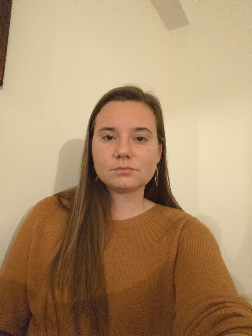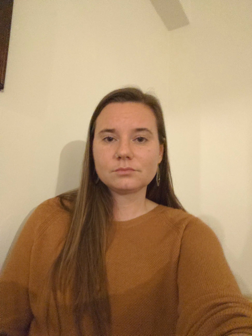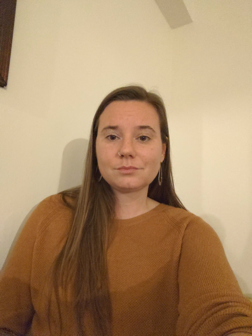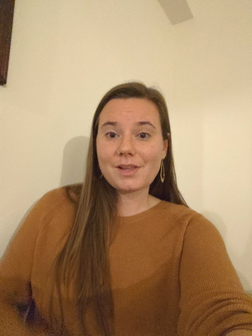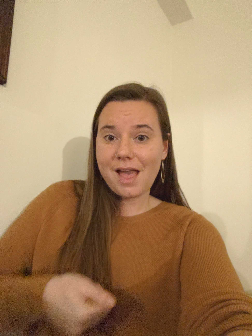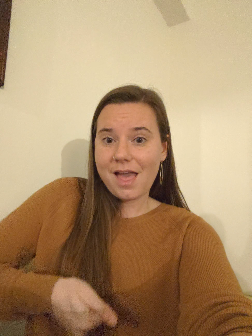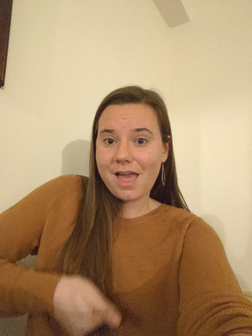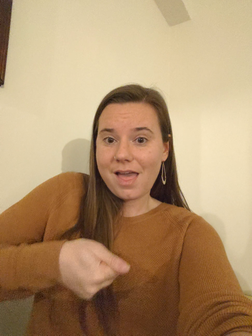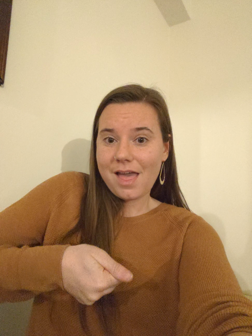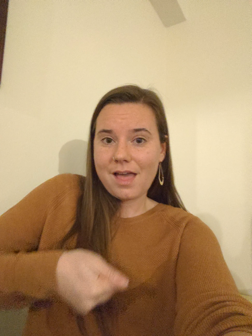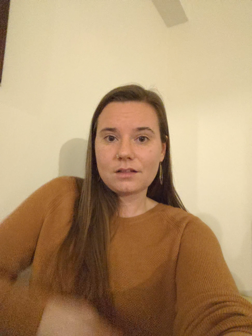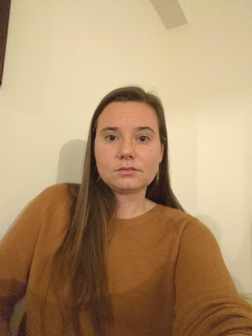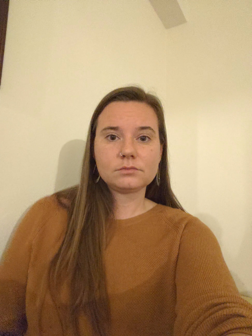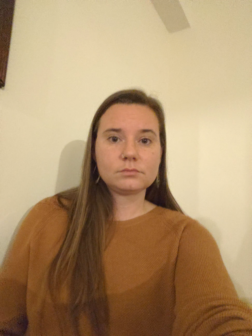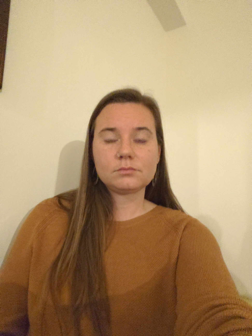hide